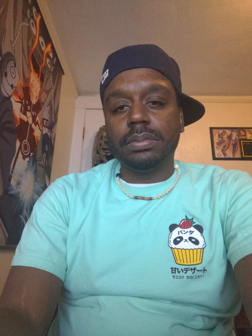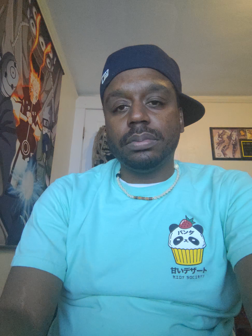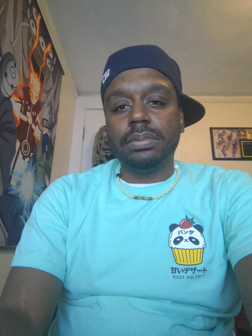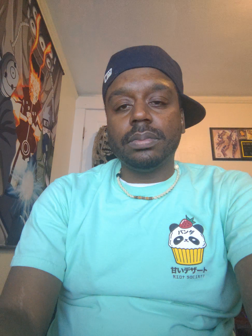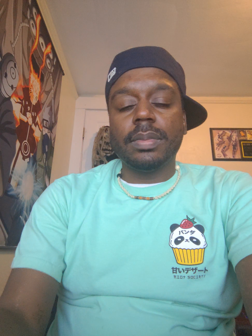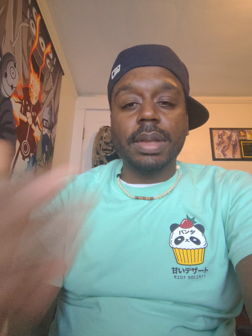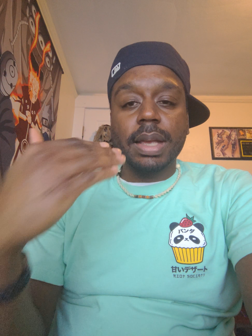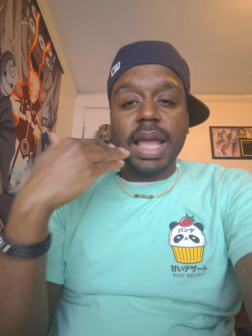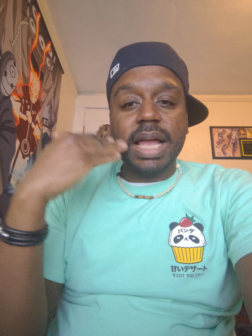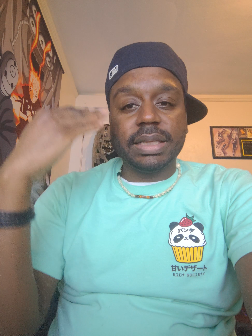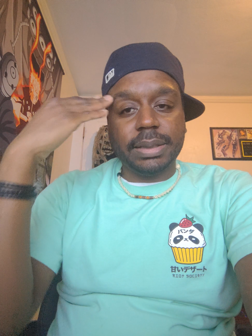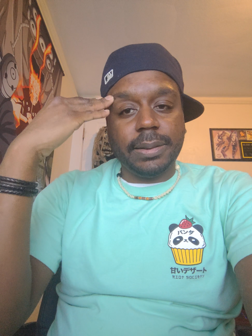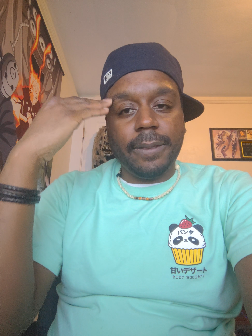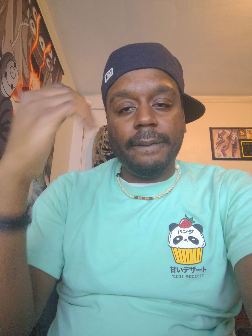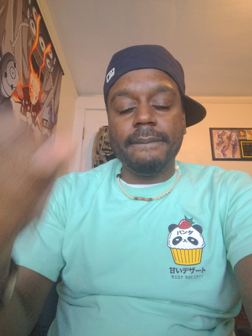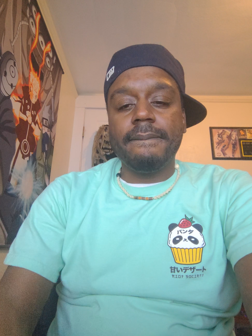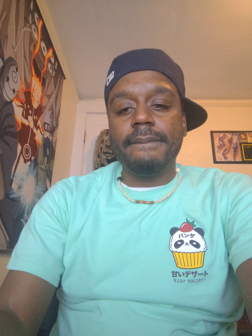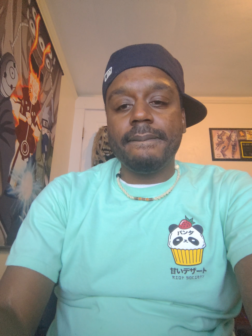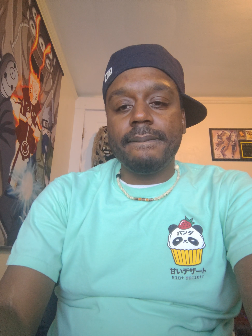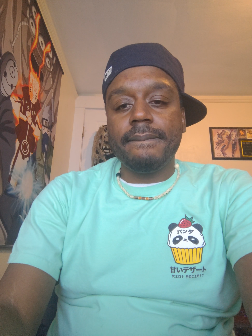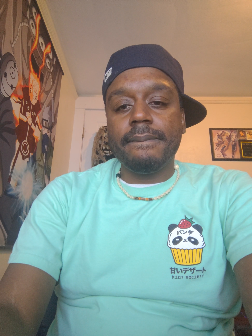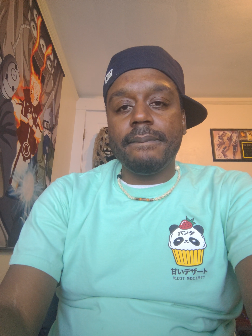head